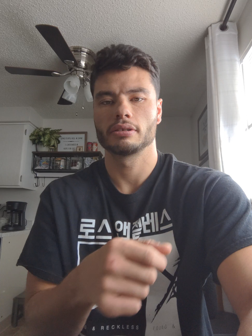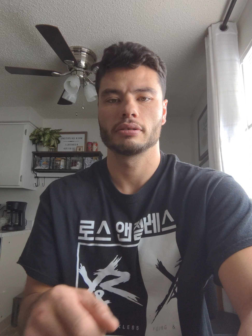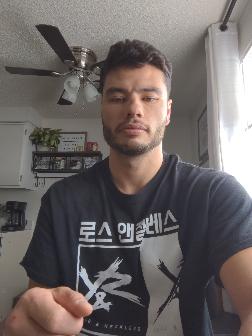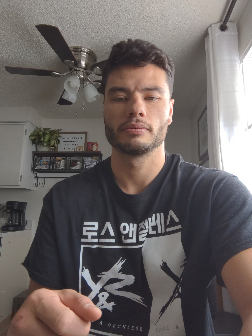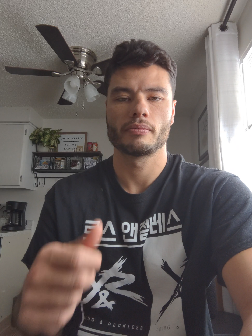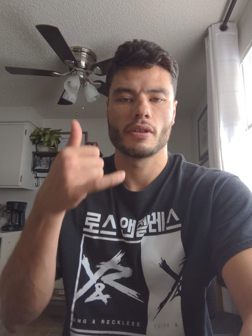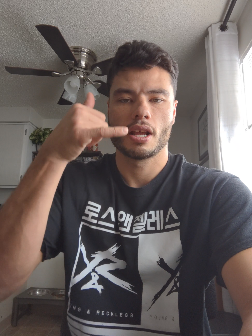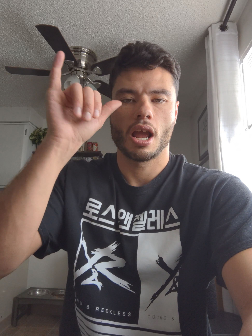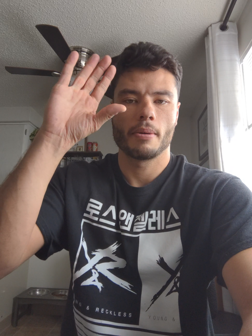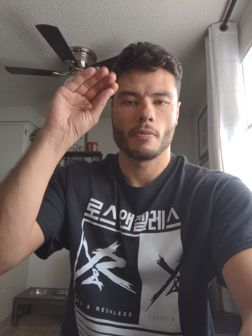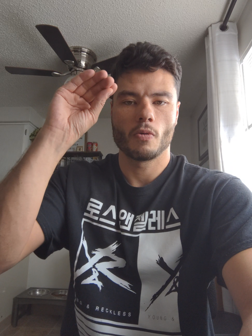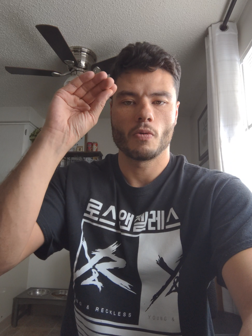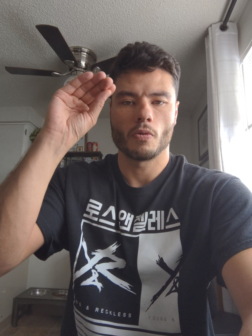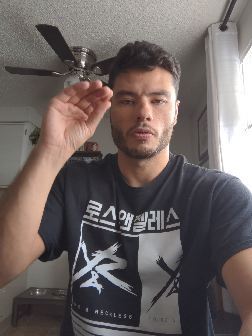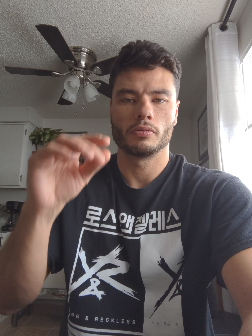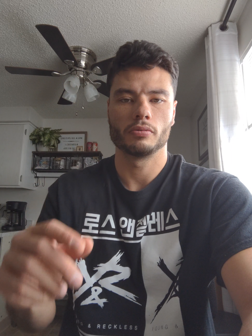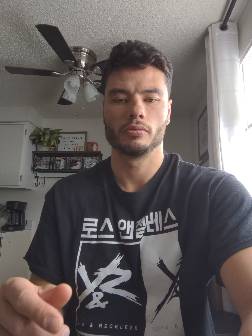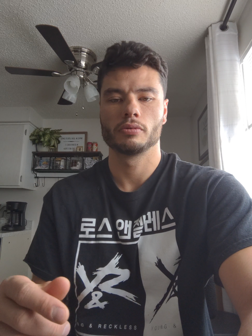cowboy